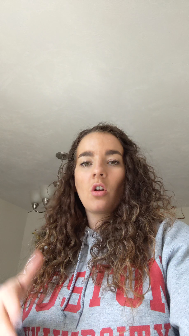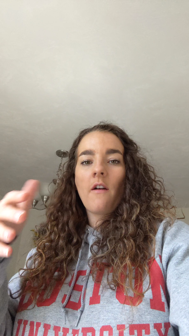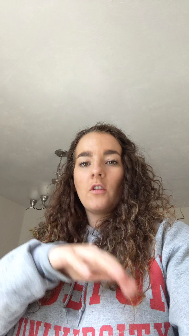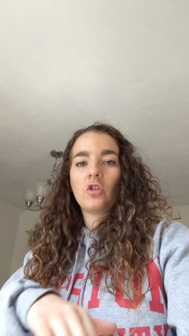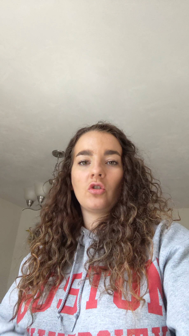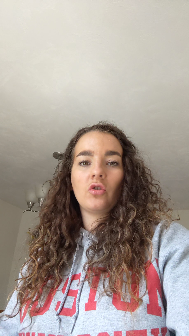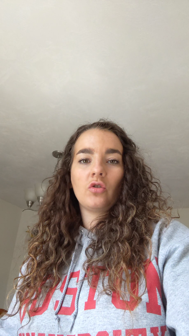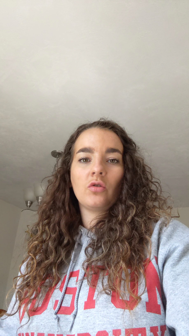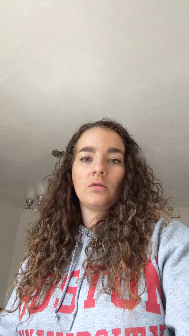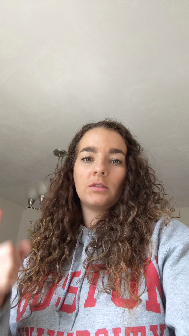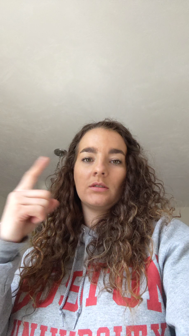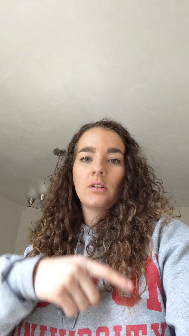day